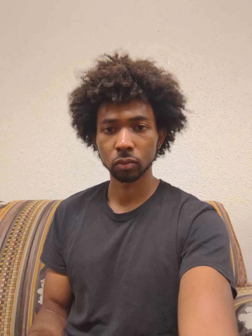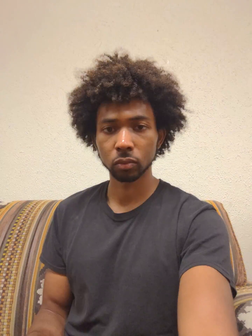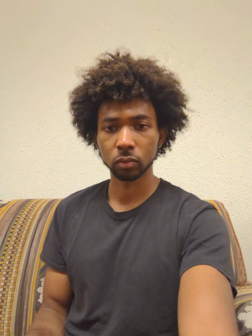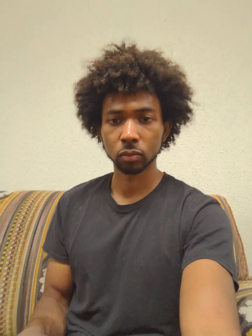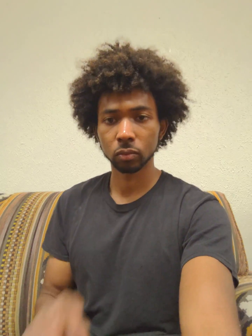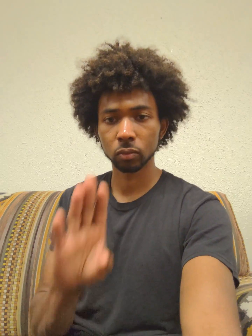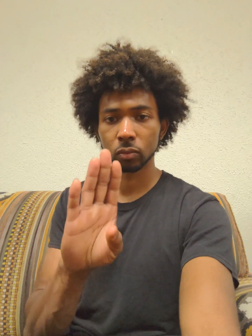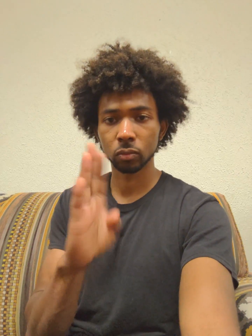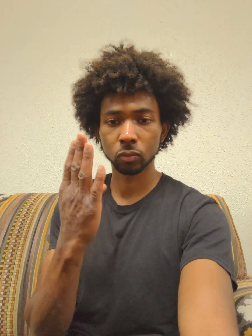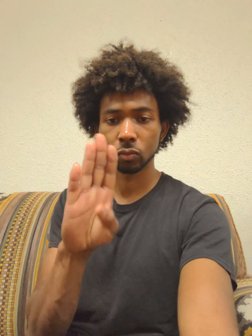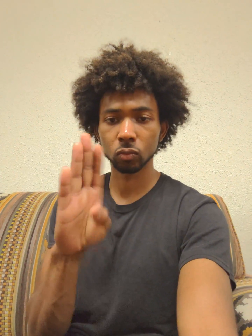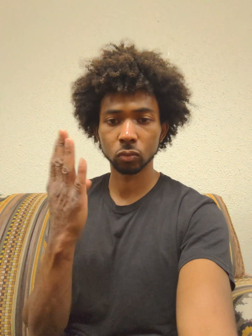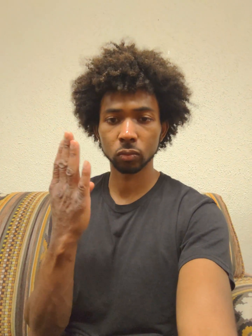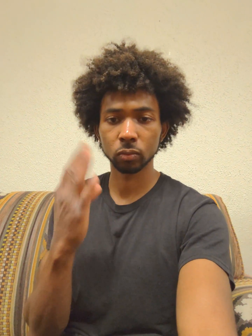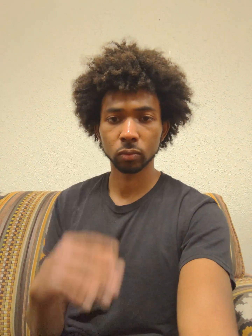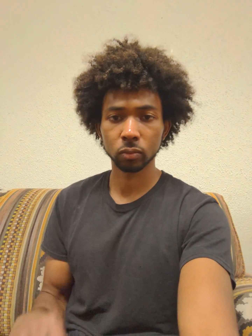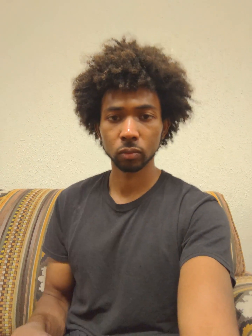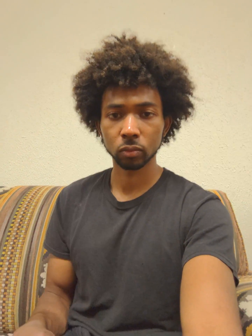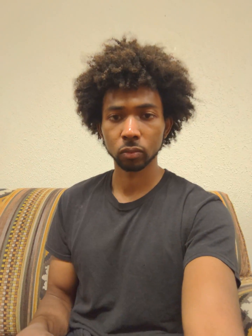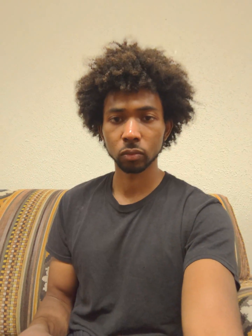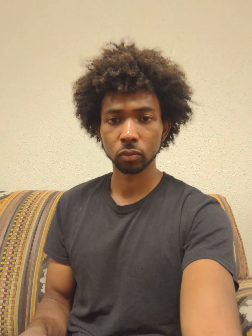door